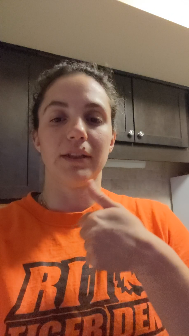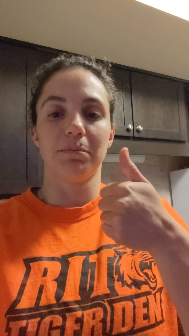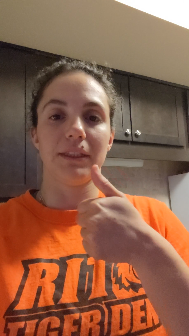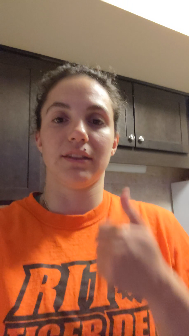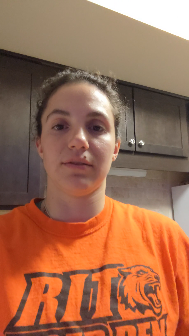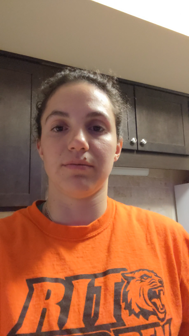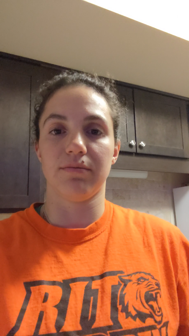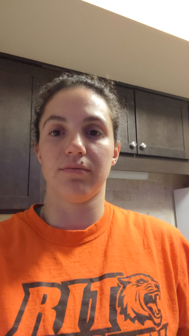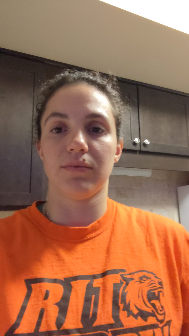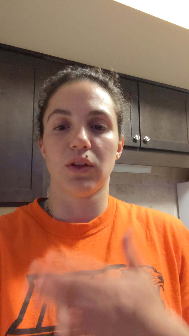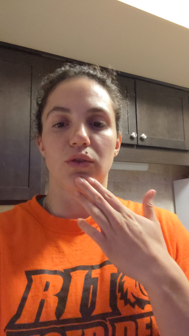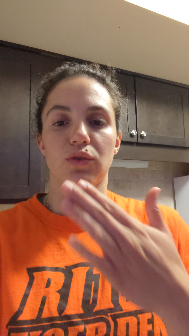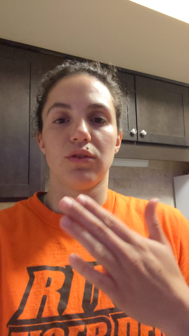good